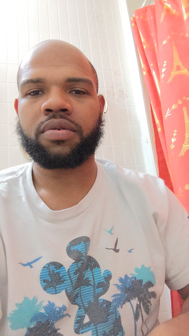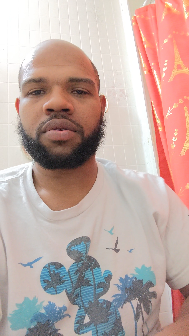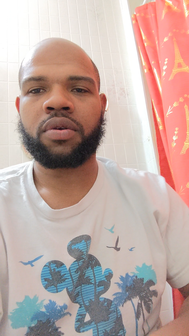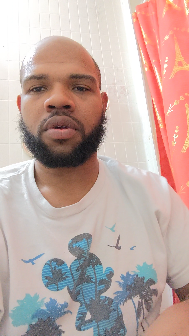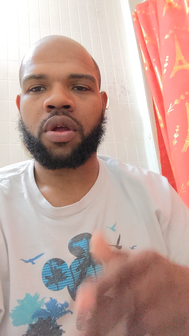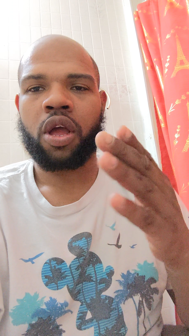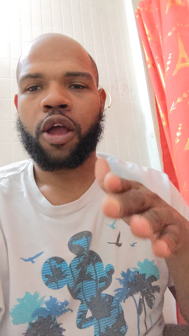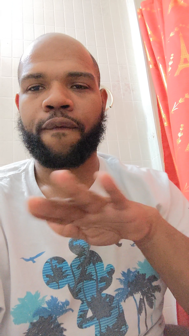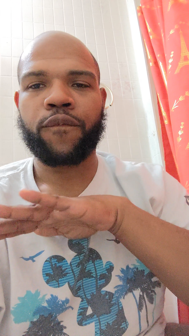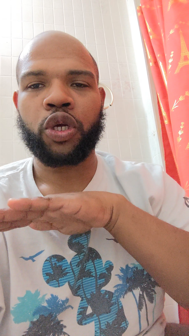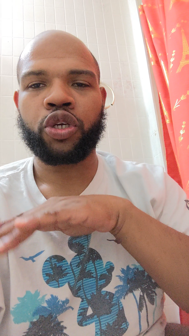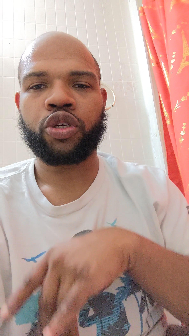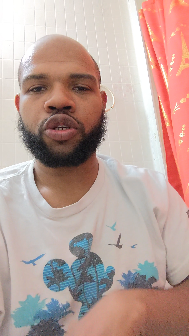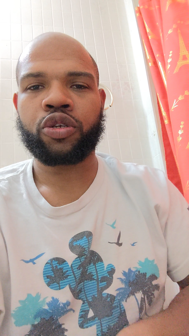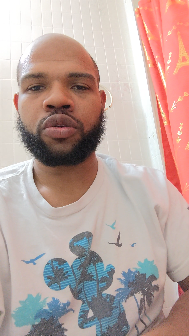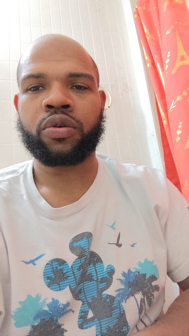cover